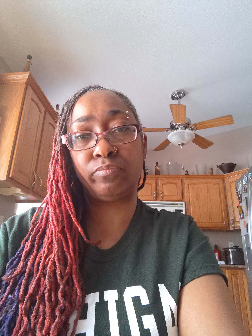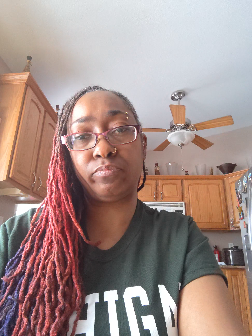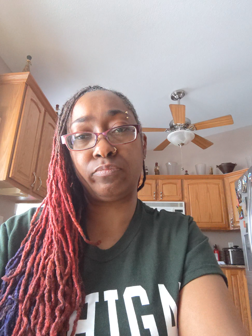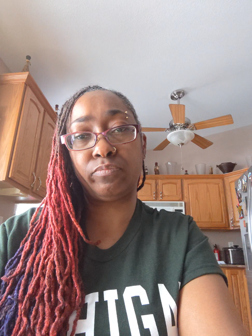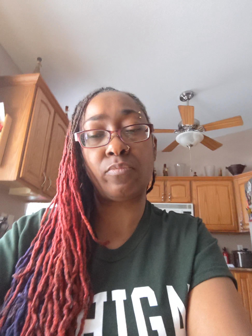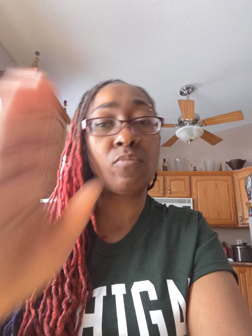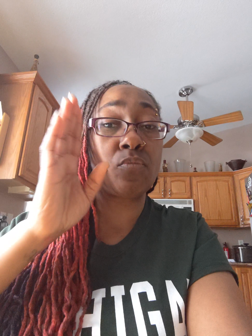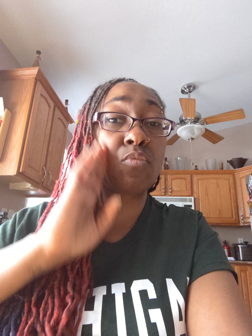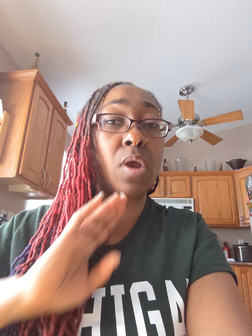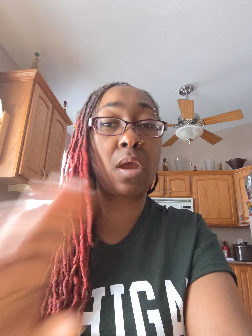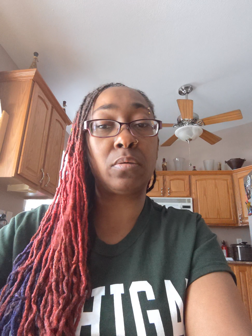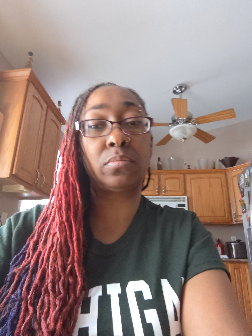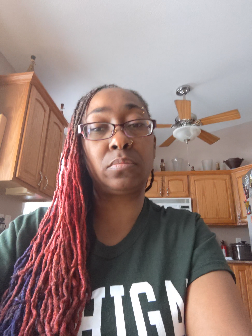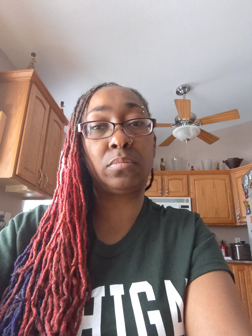brown